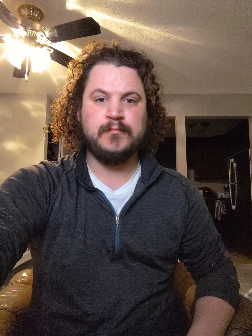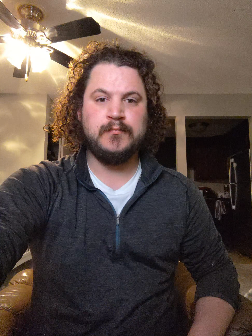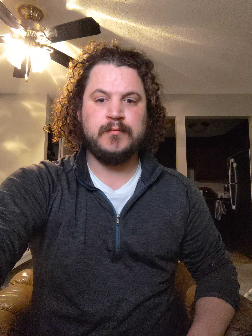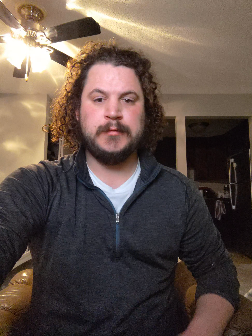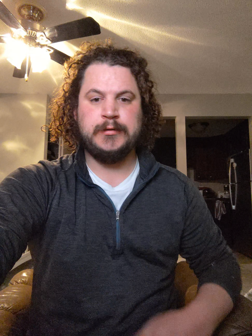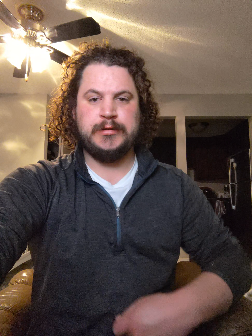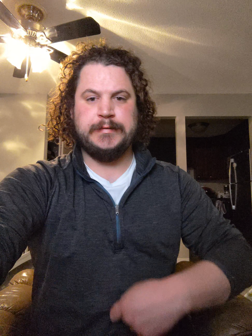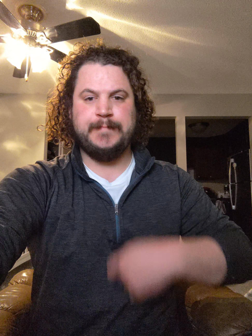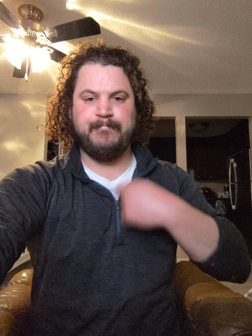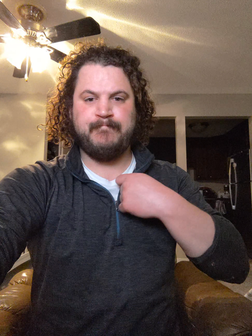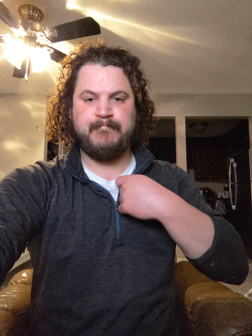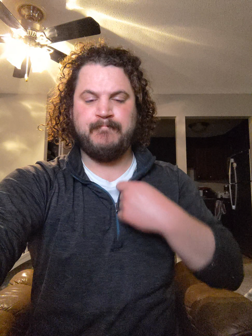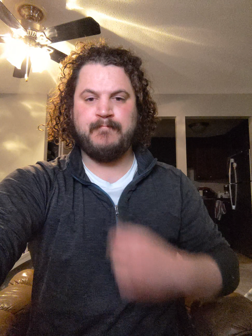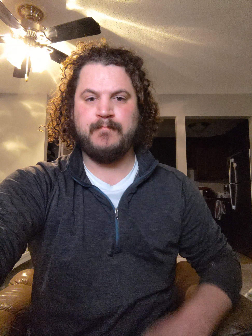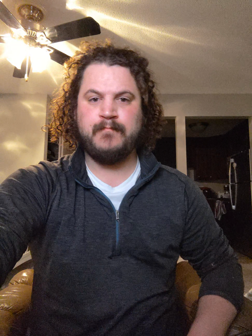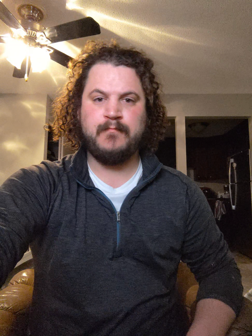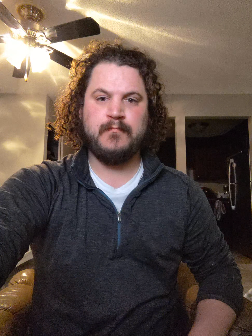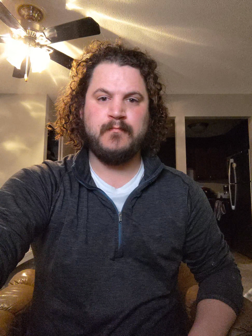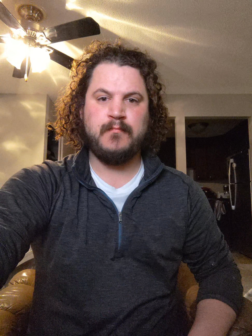zipper